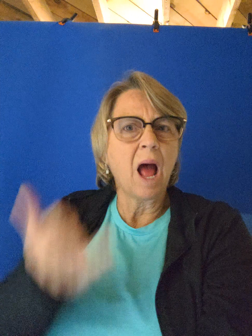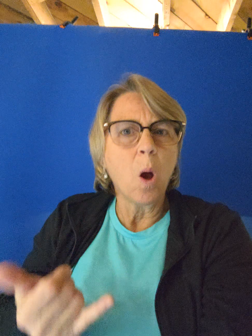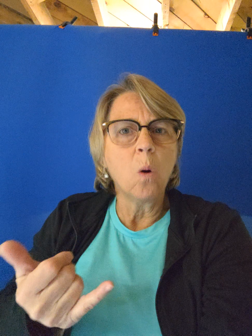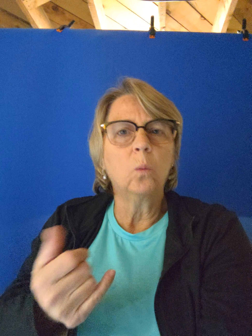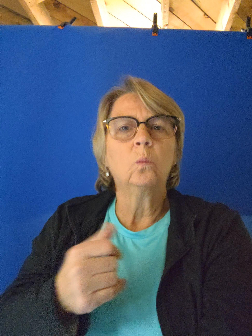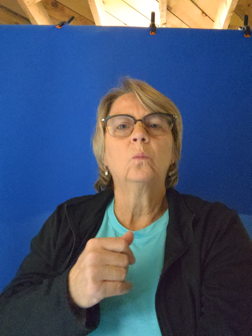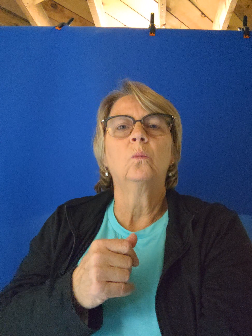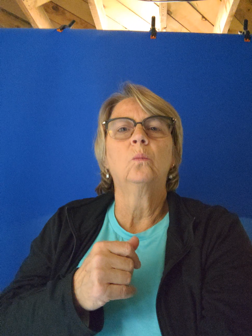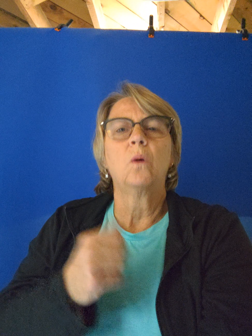now